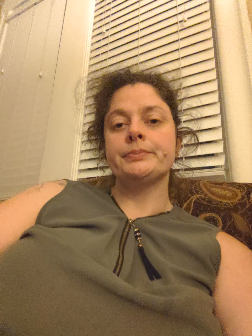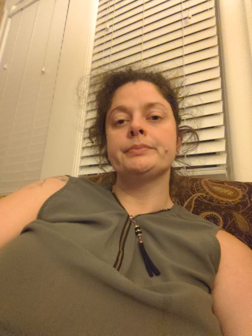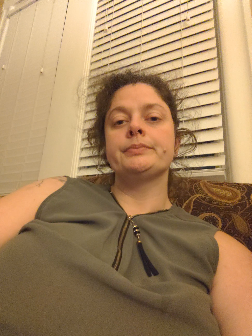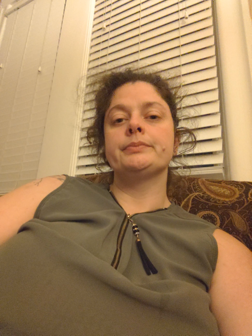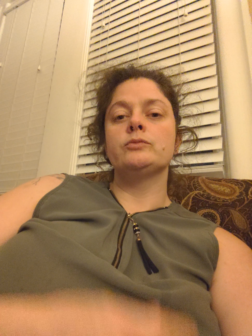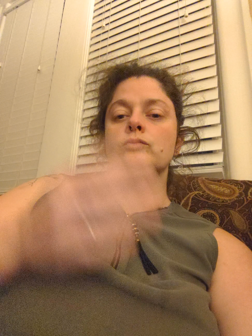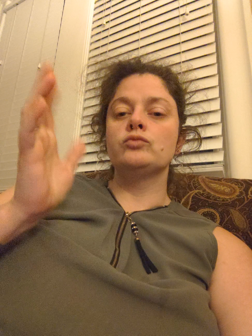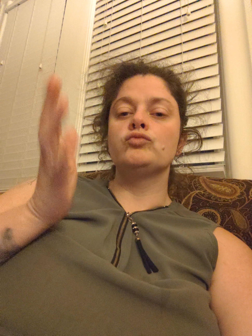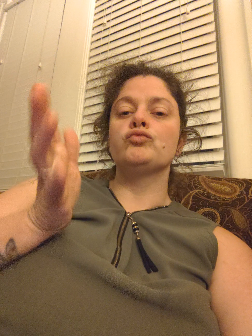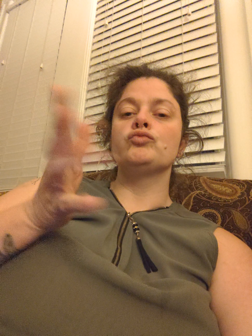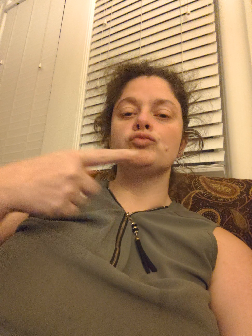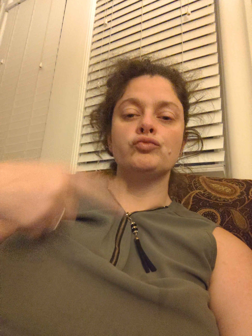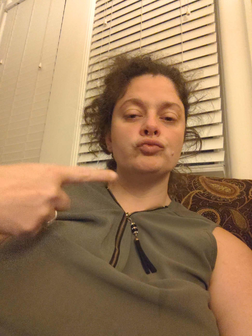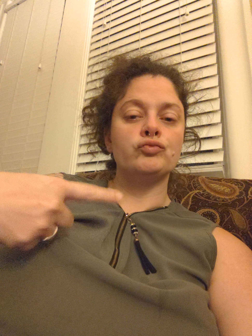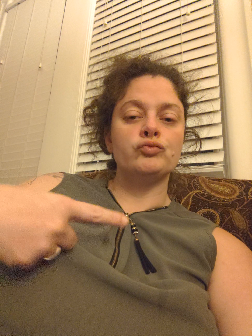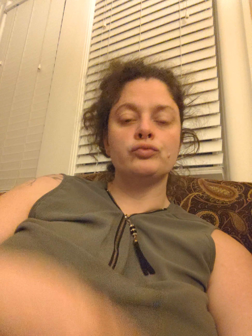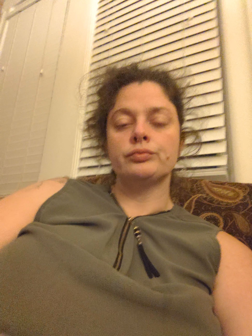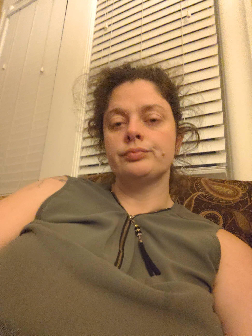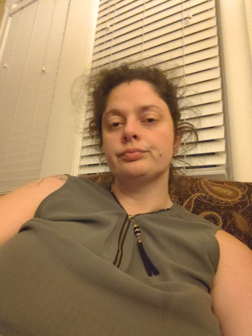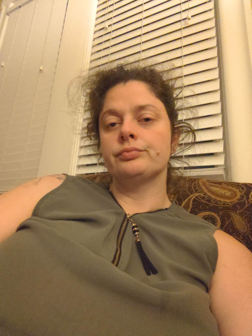talk